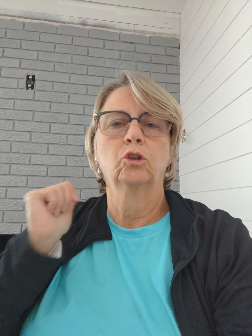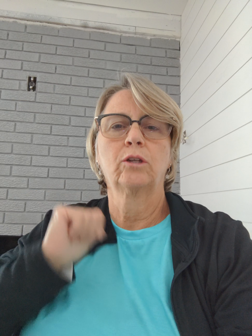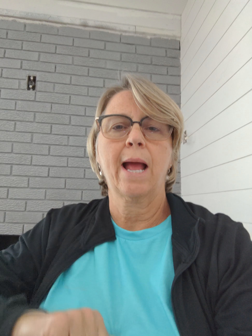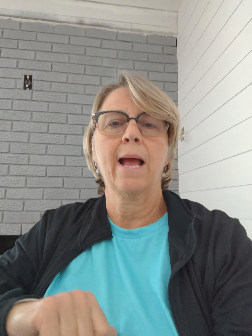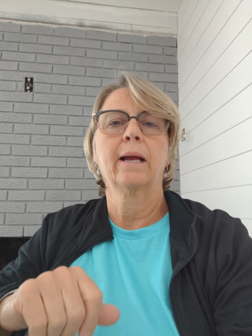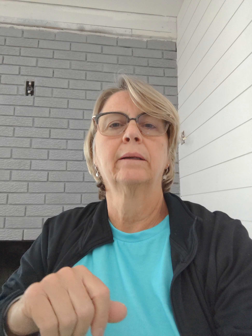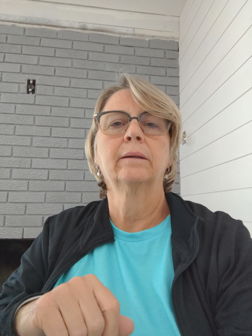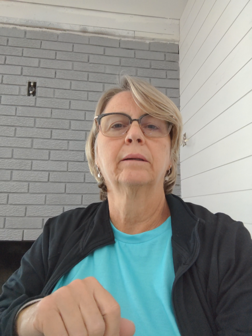jacket